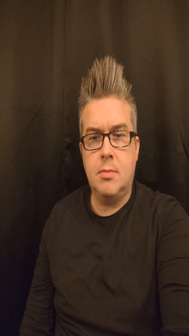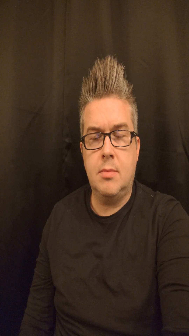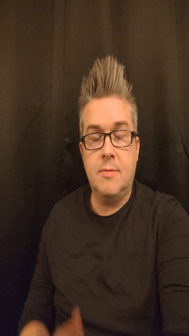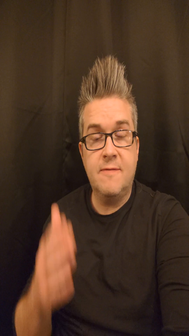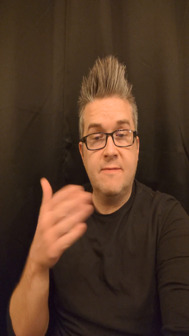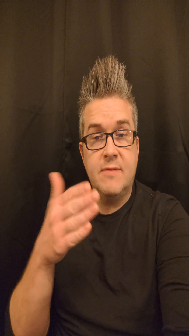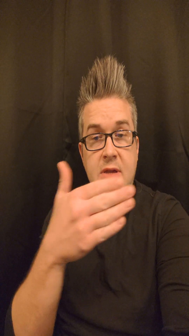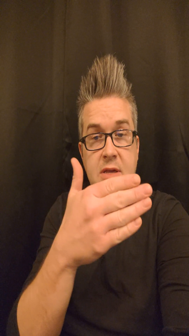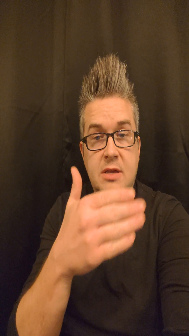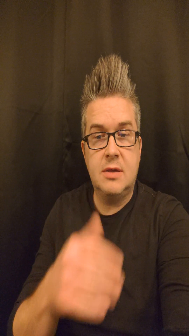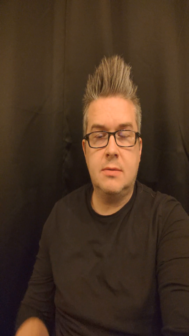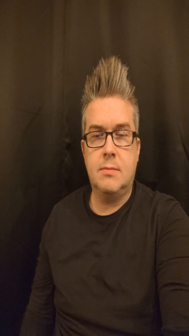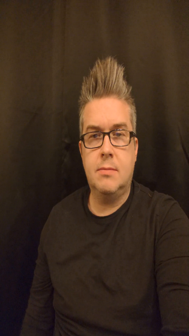fish